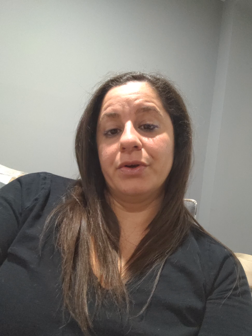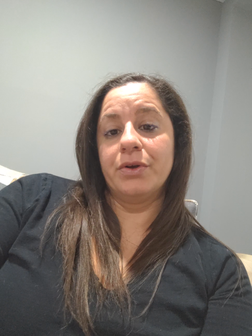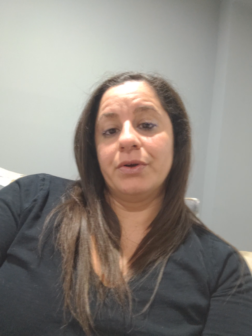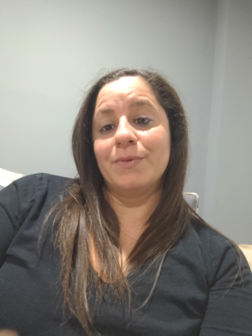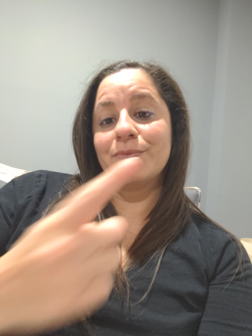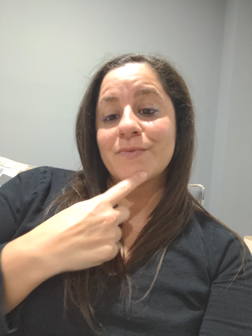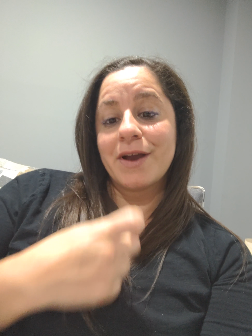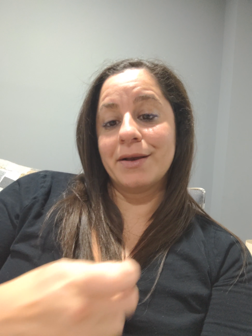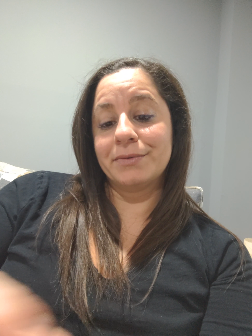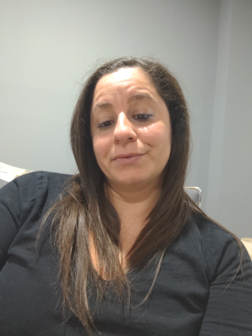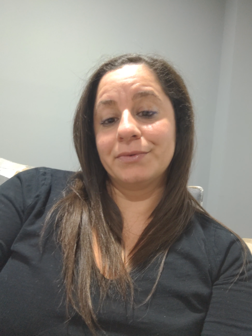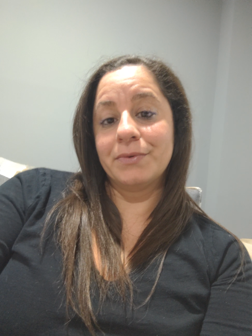red